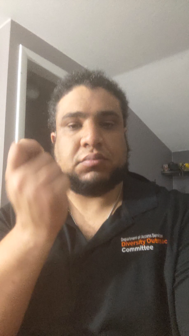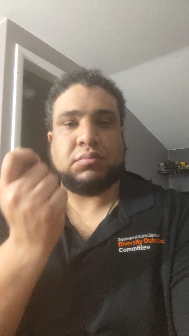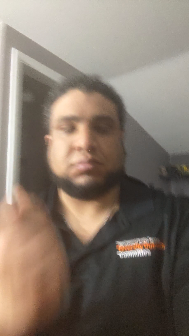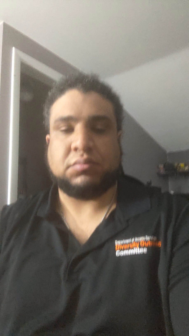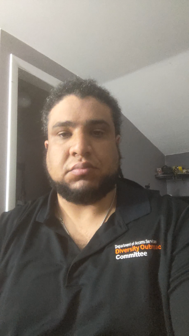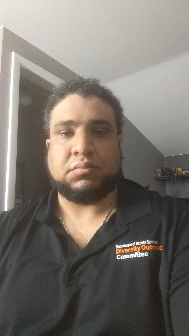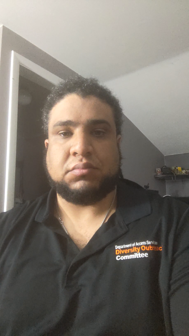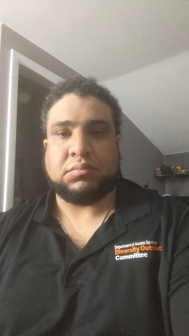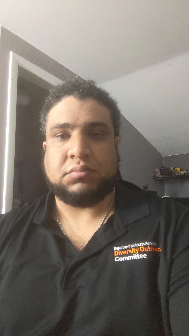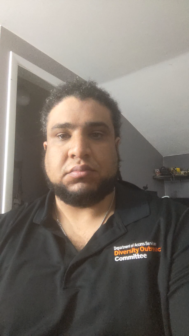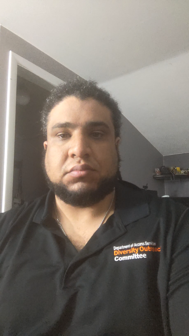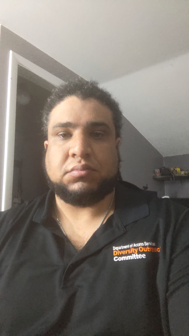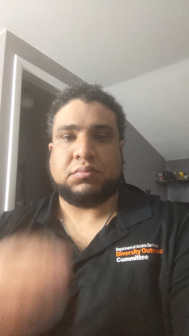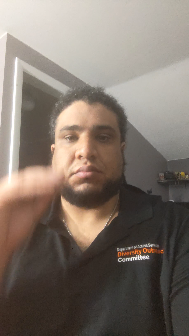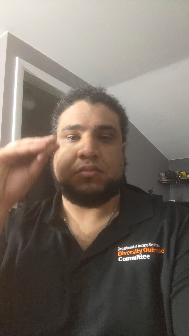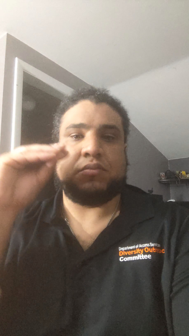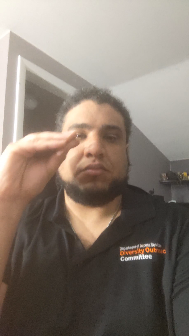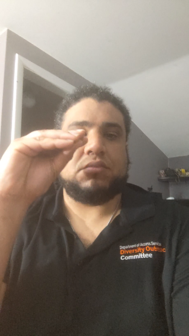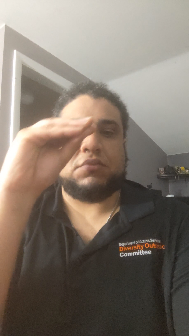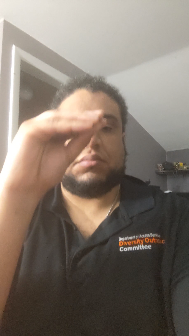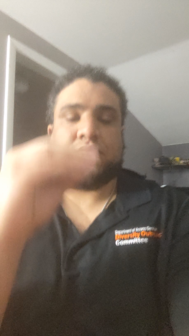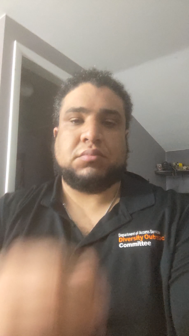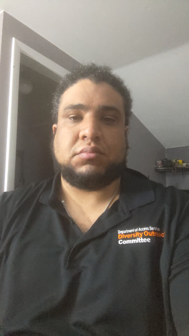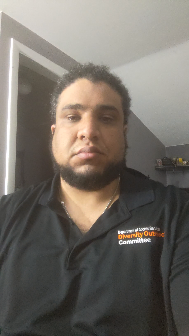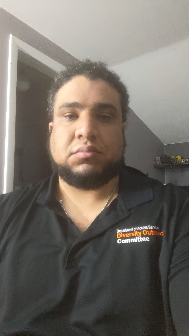dinosaur